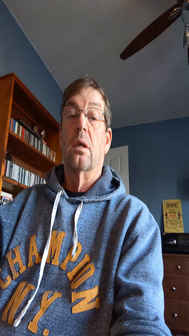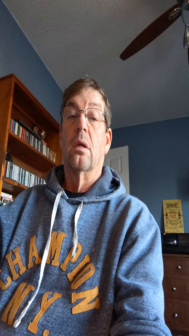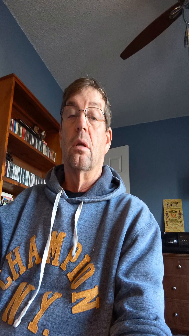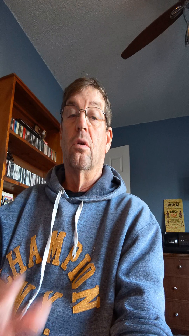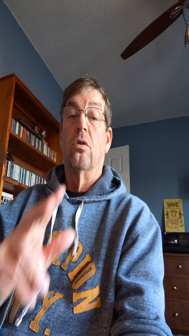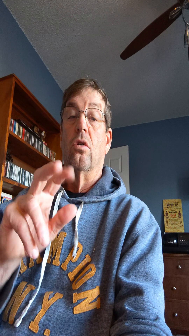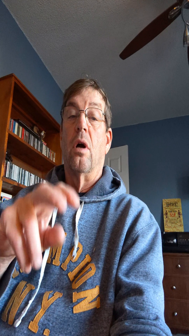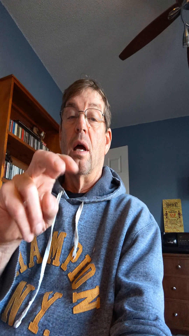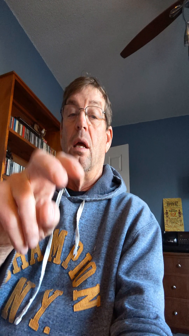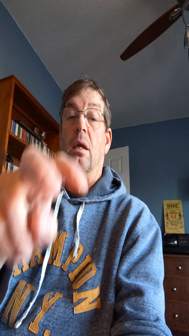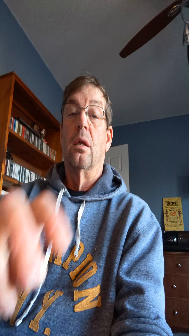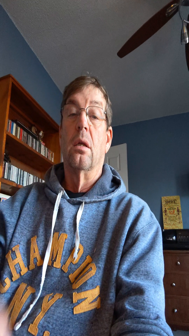ride